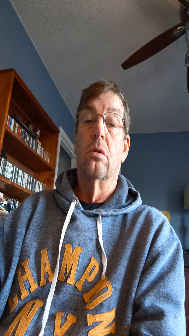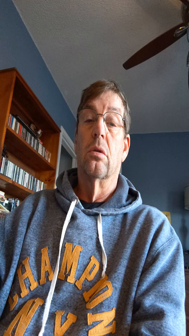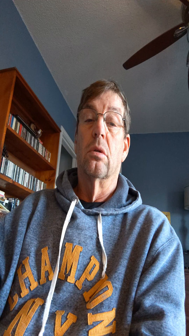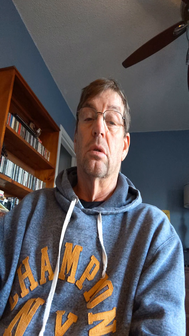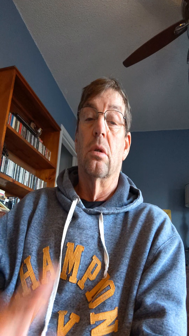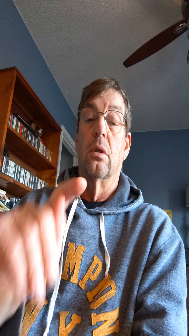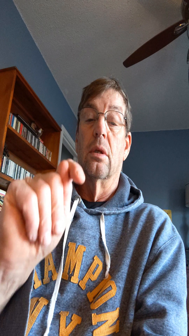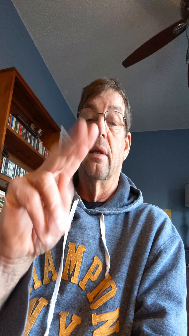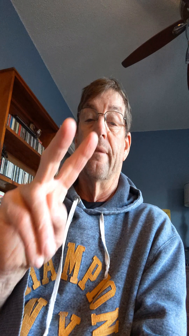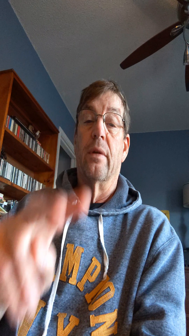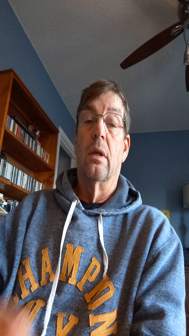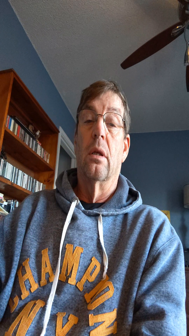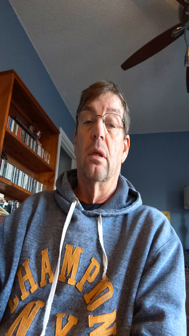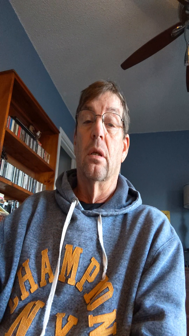TV